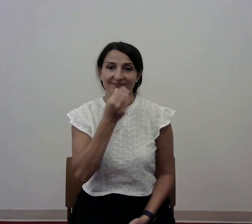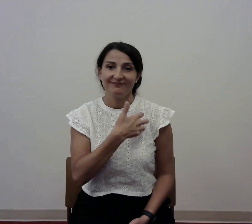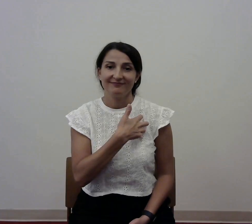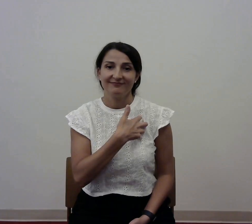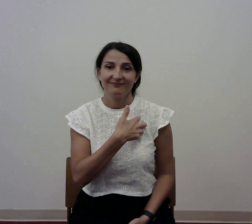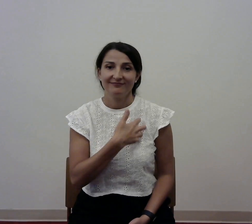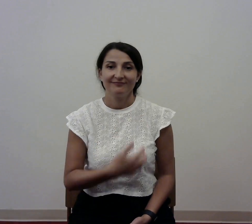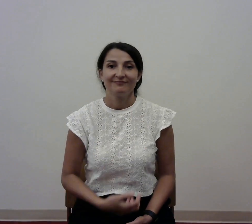istəyirəm